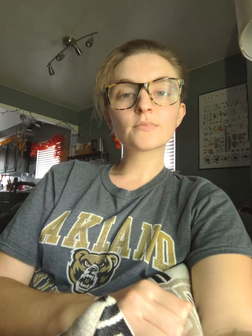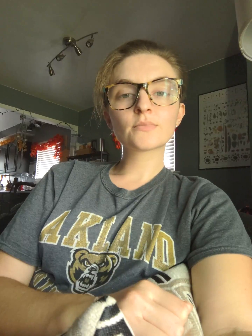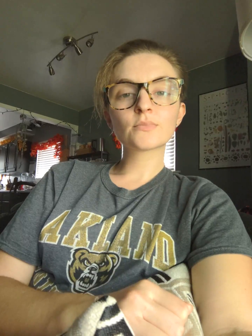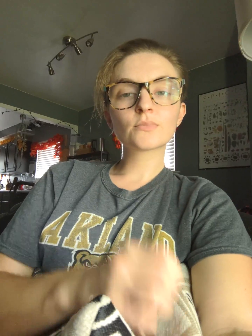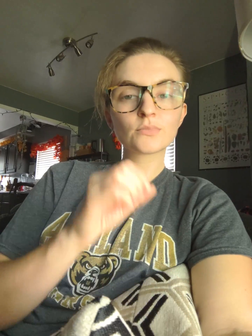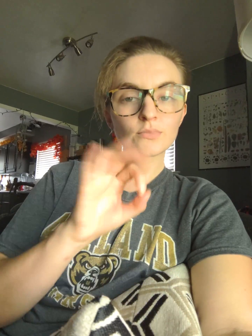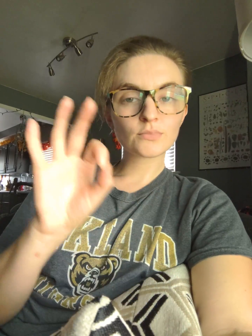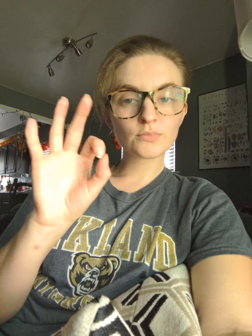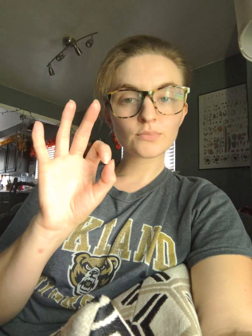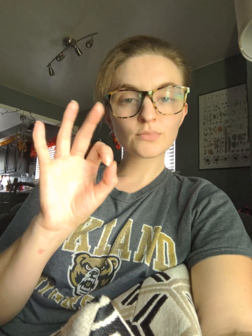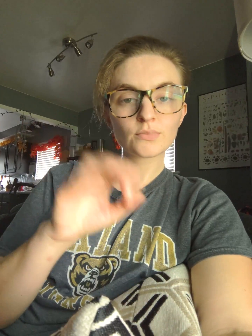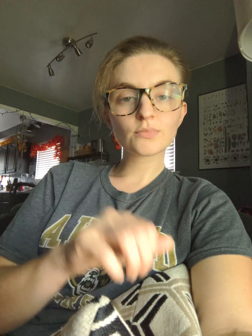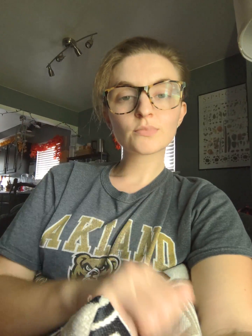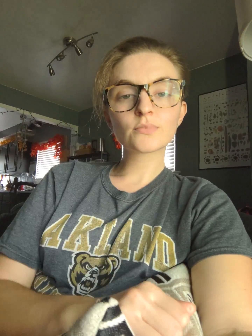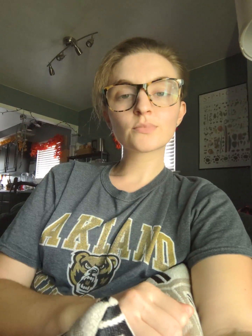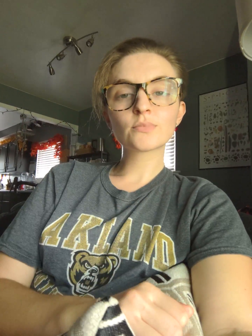of